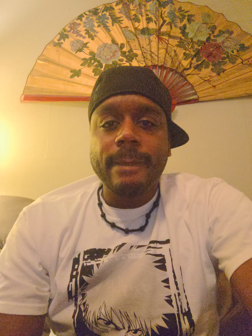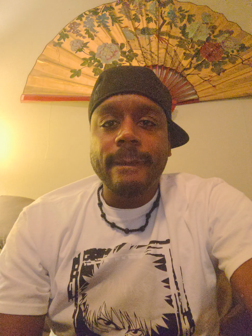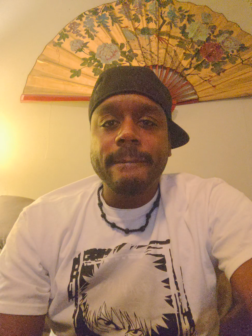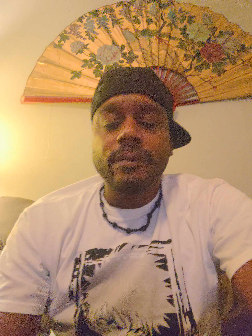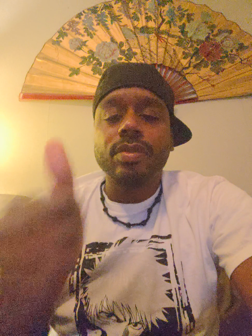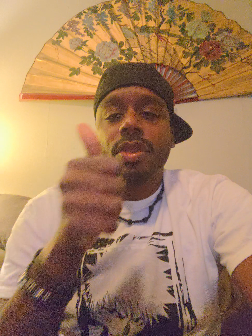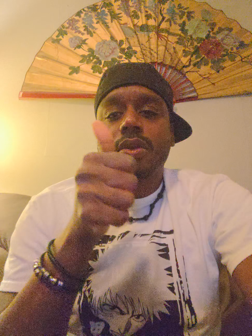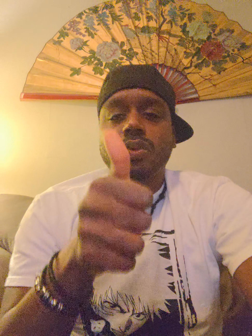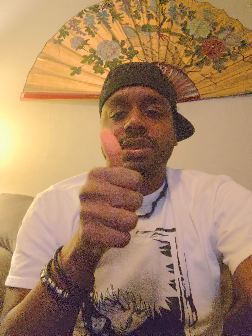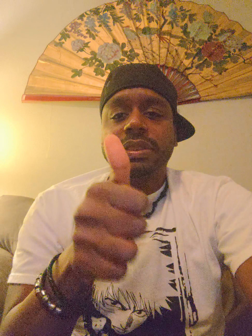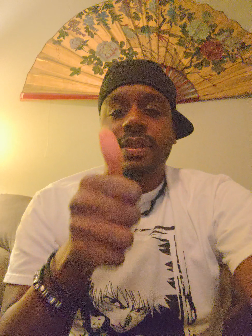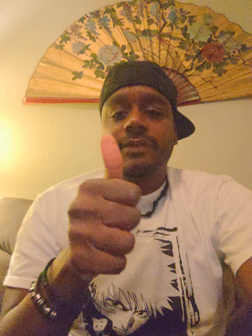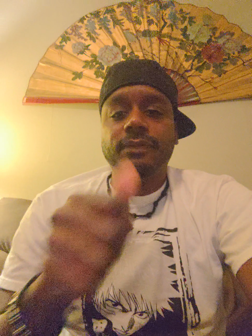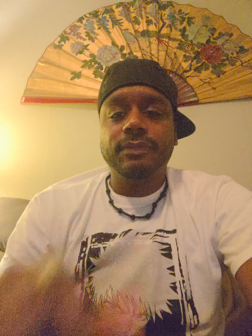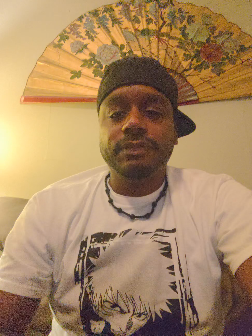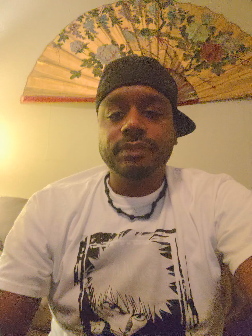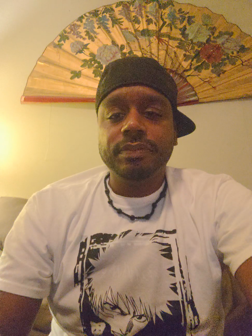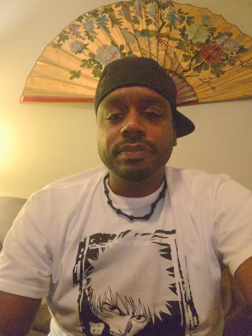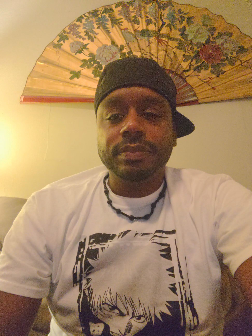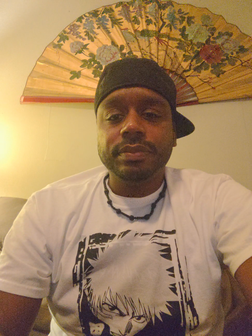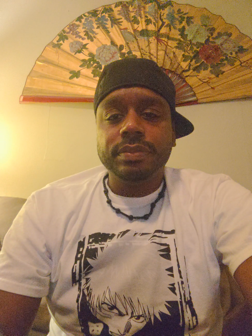yourself